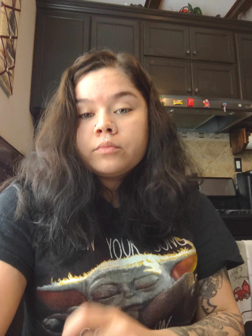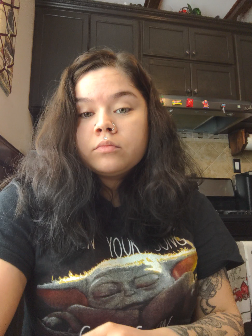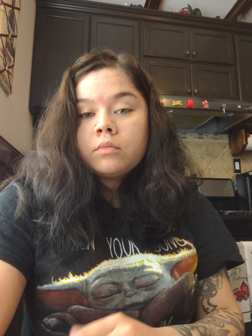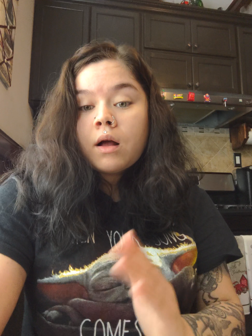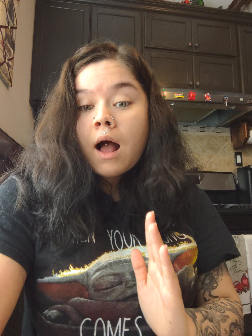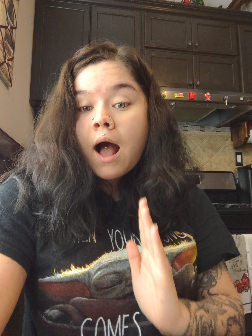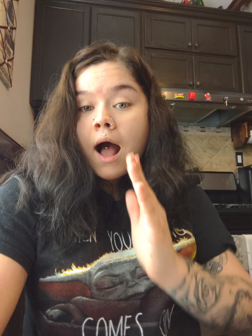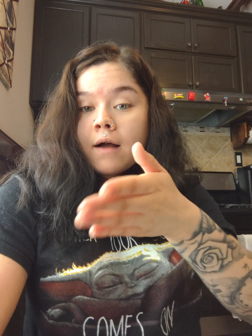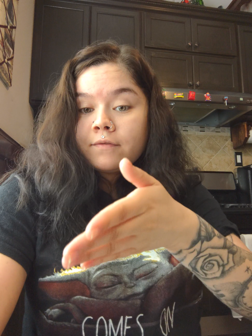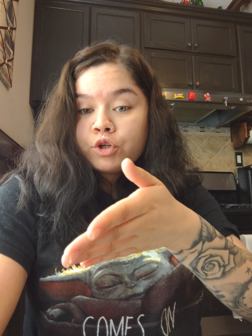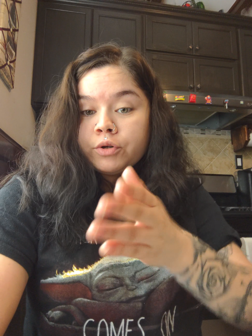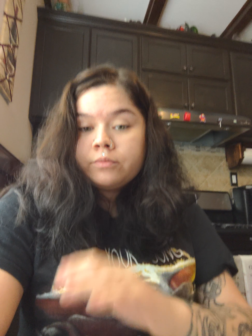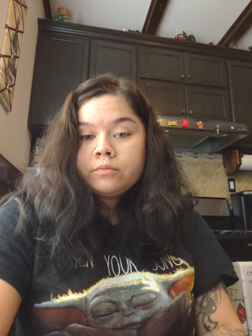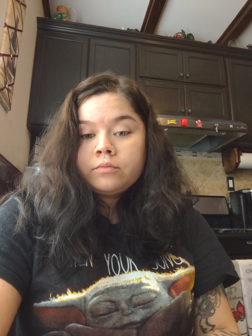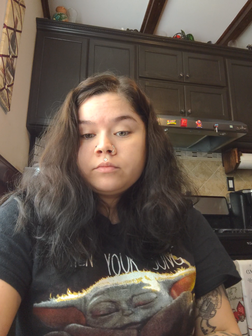after